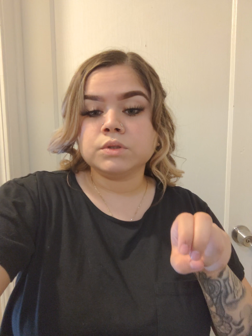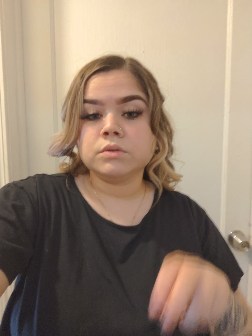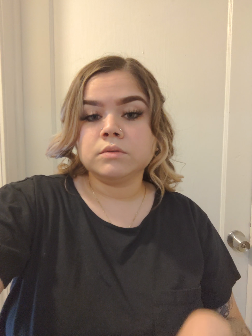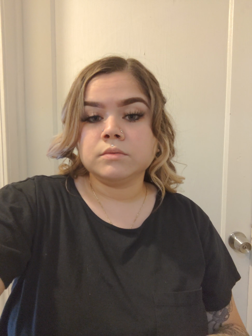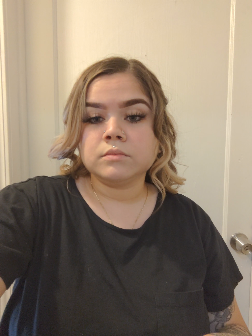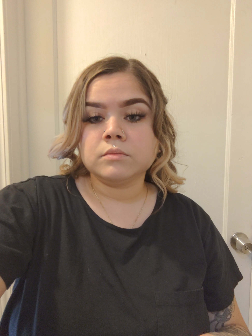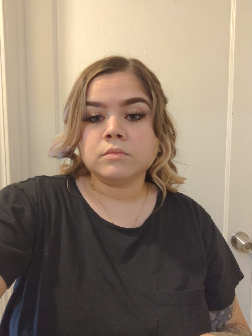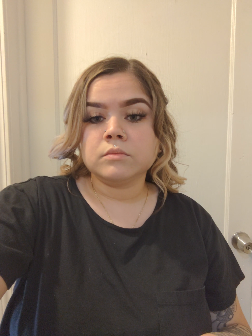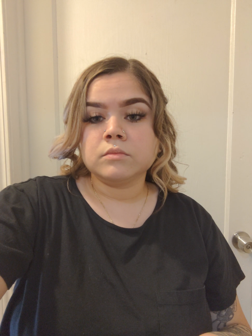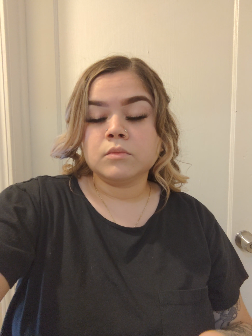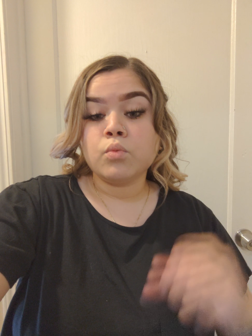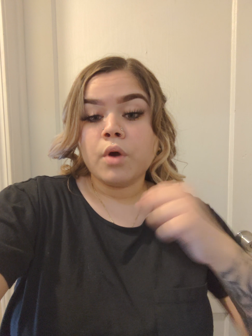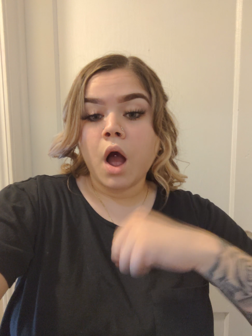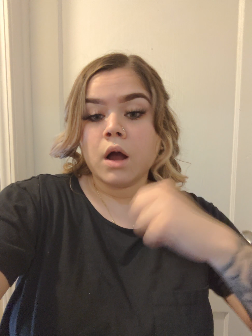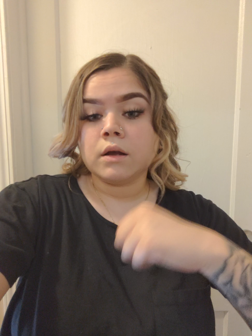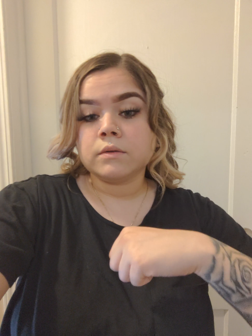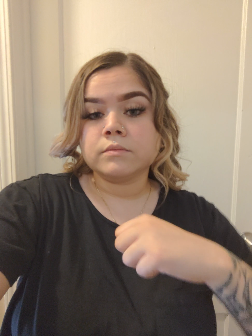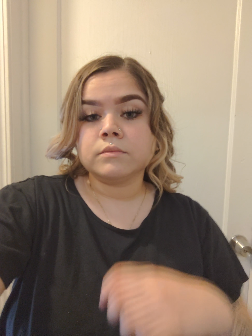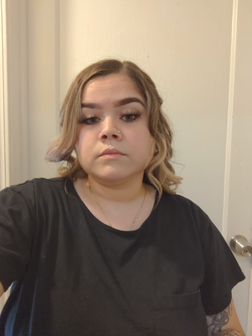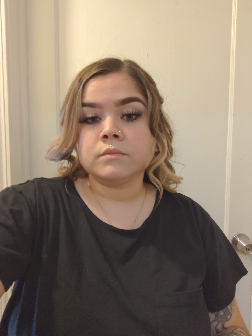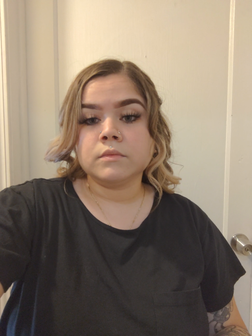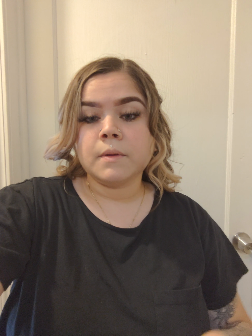rock